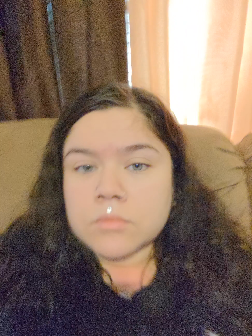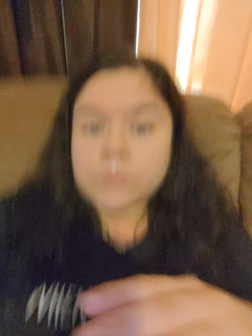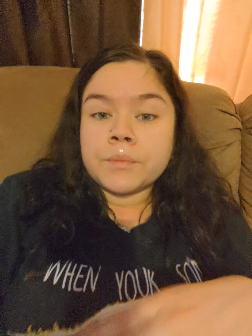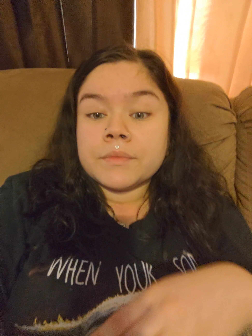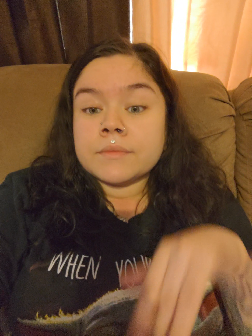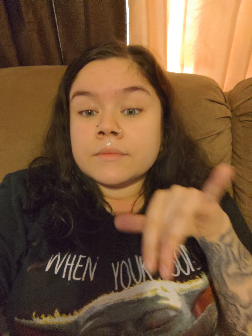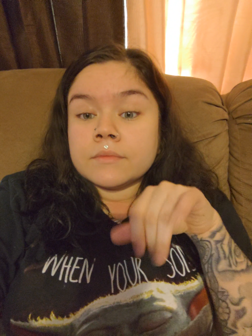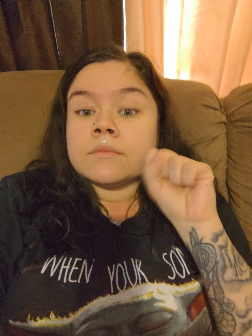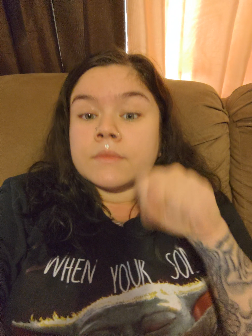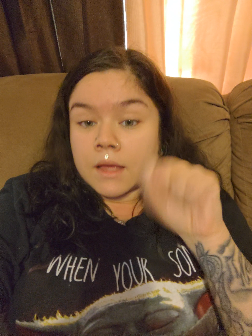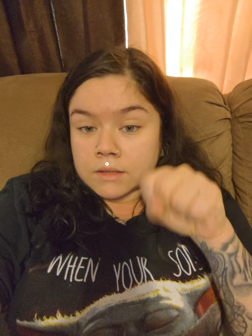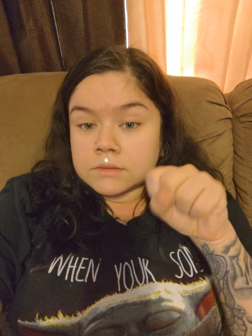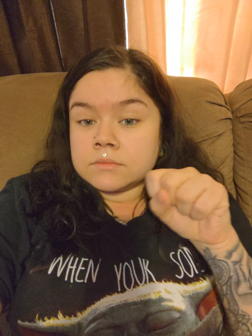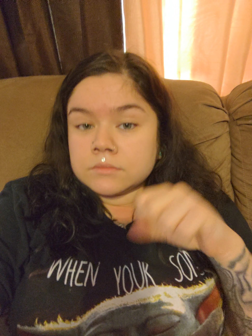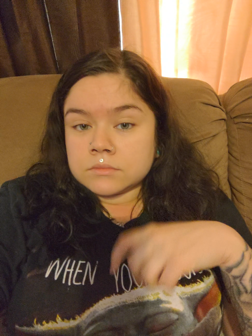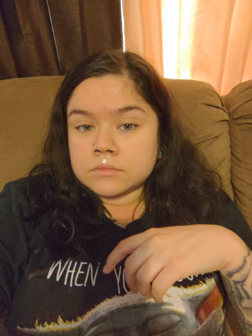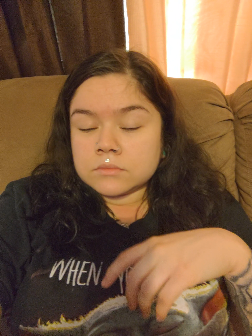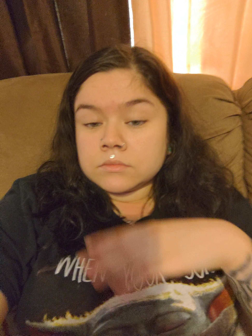yes